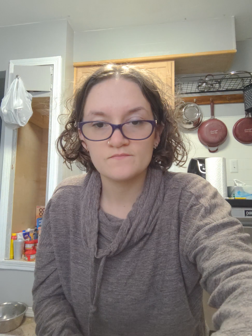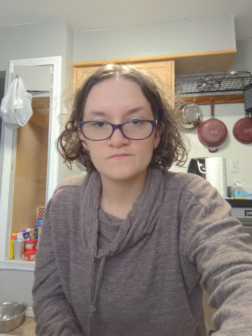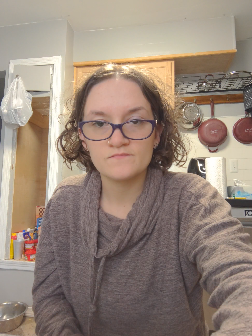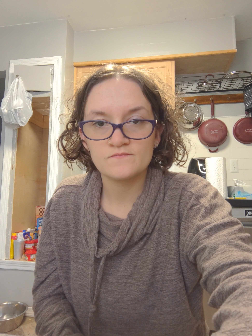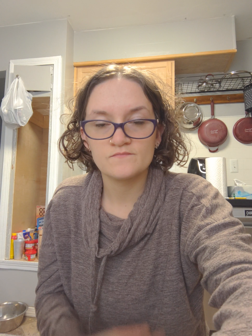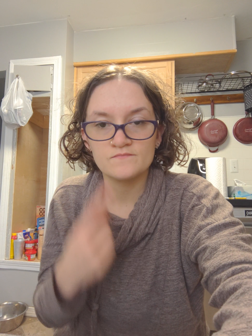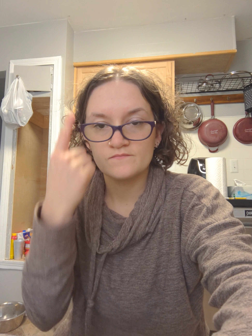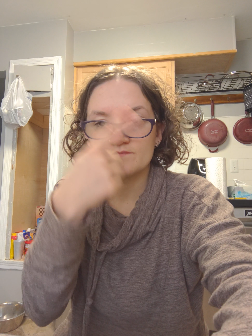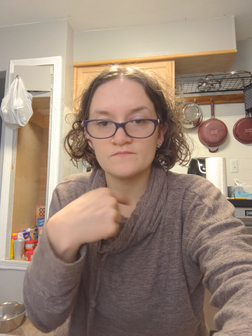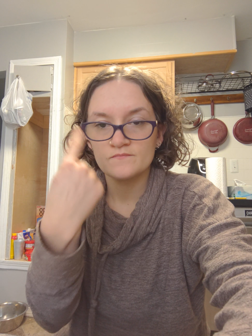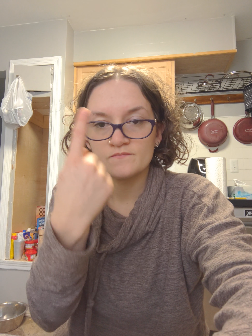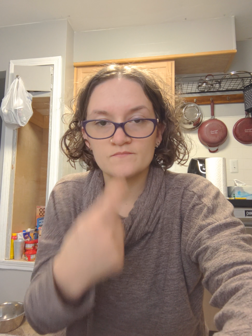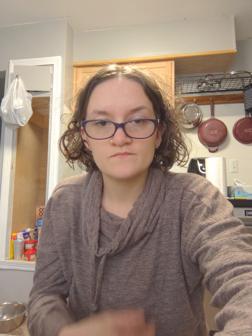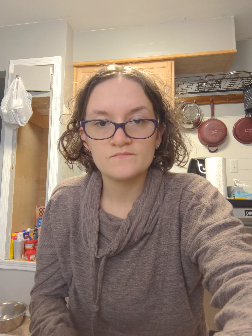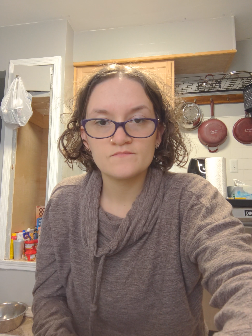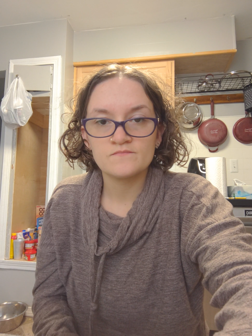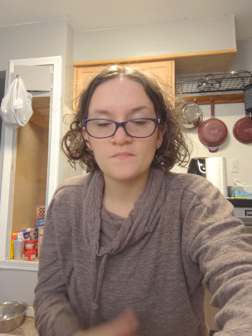face